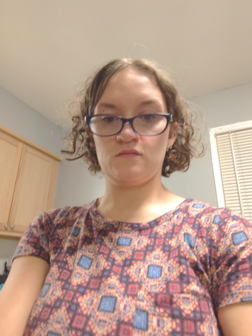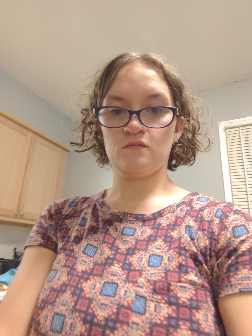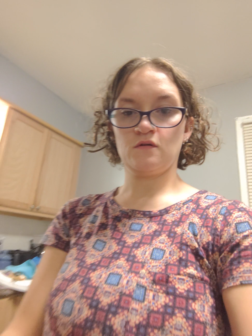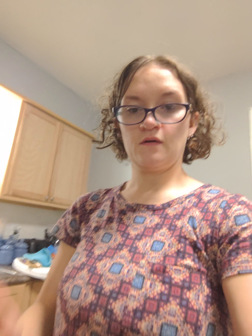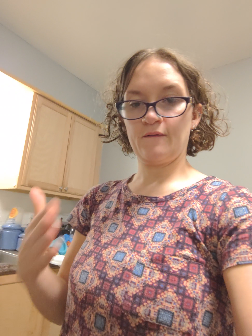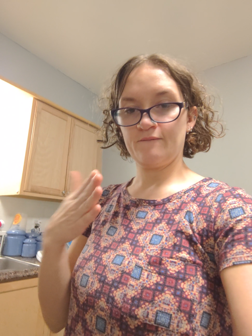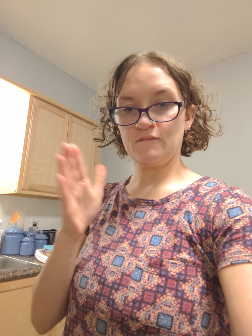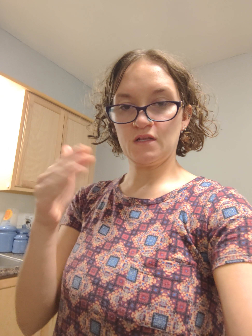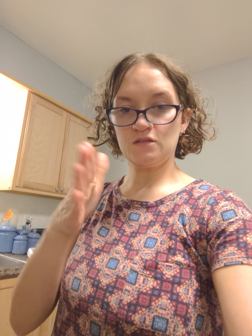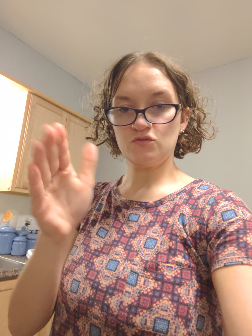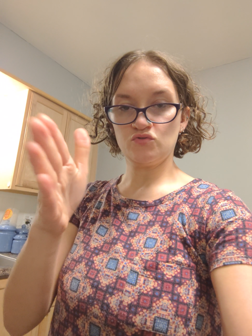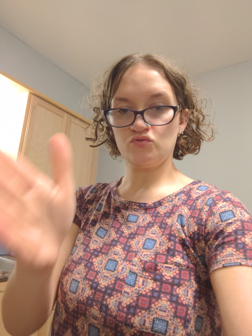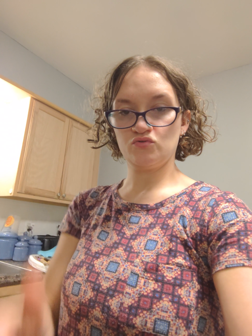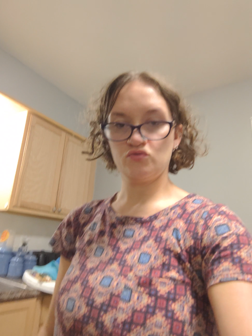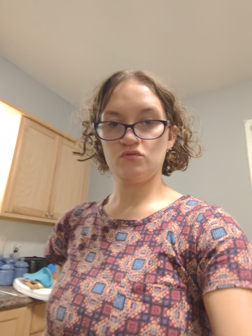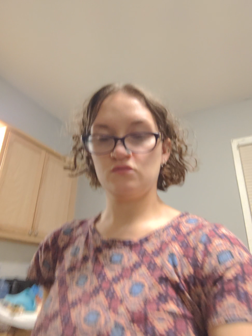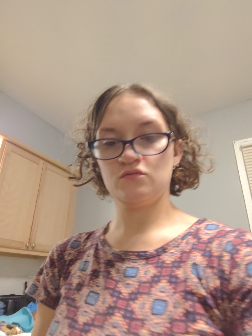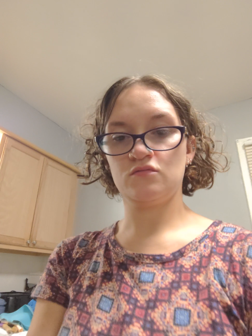fish